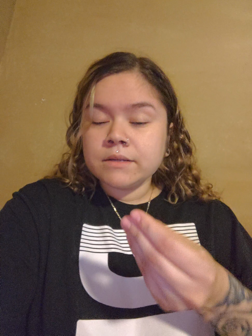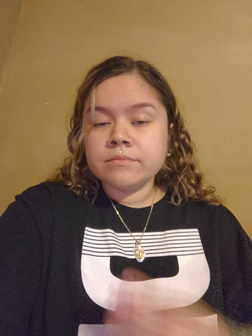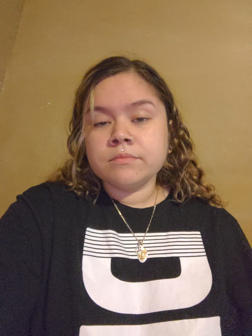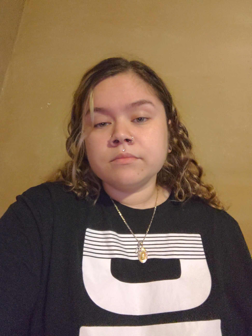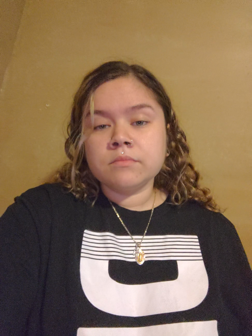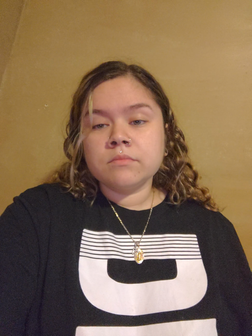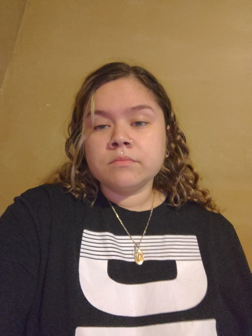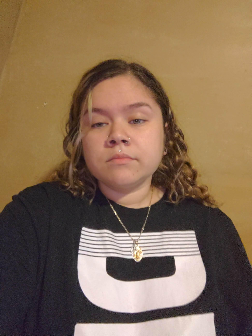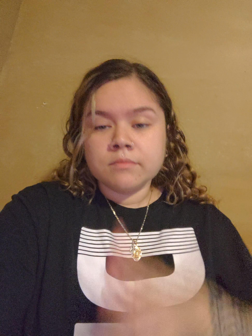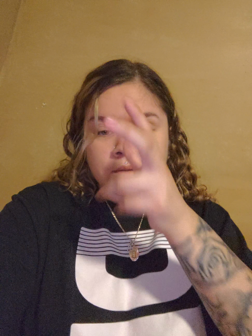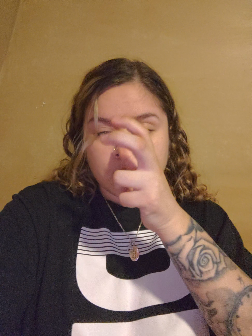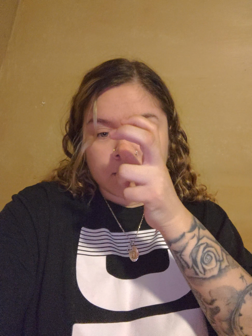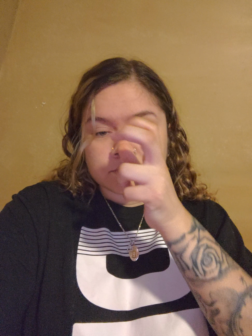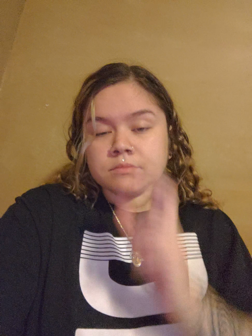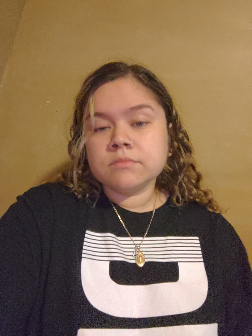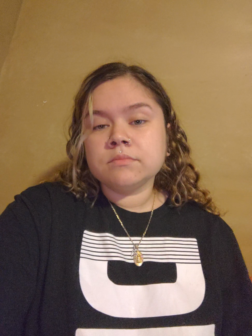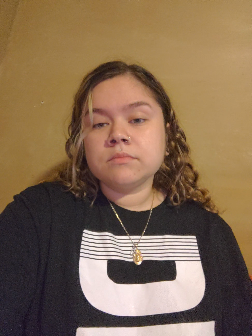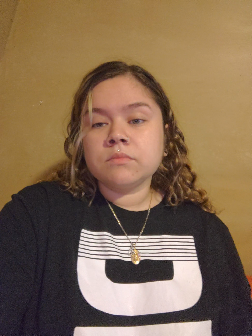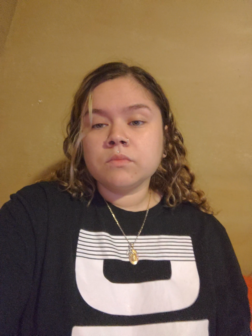ant